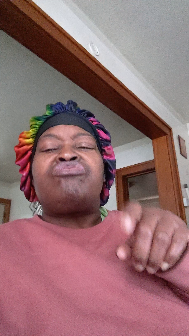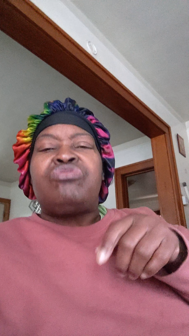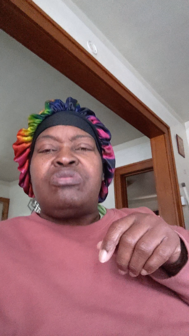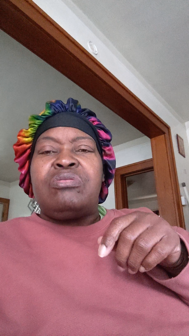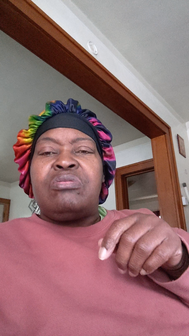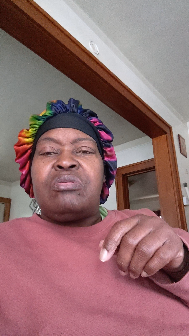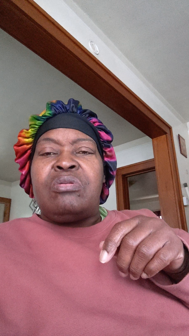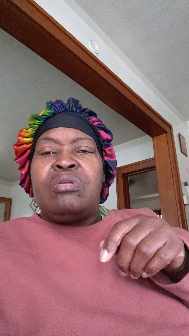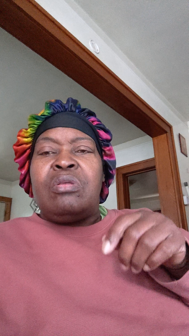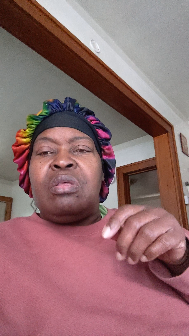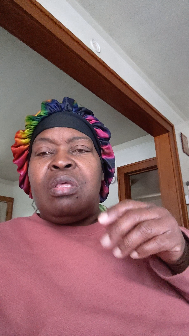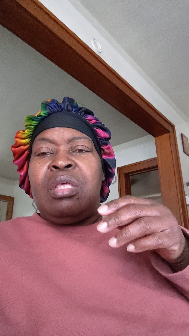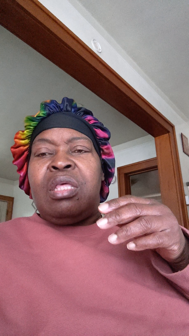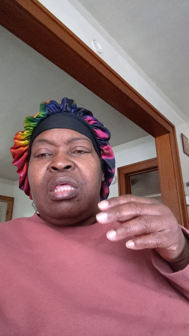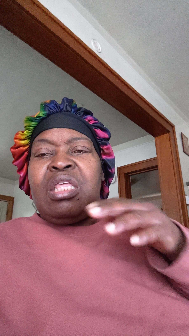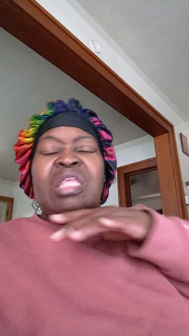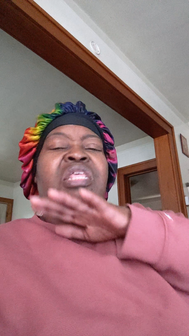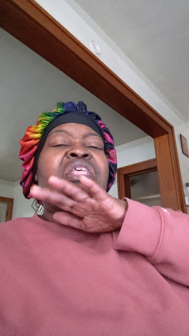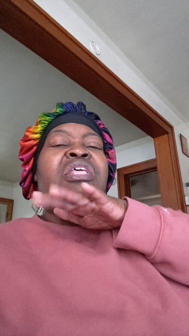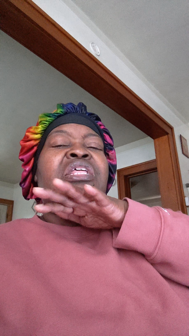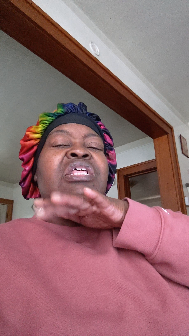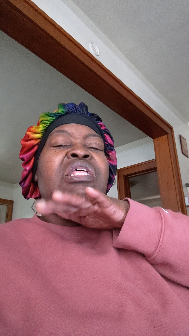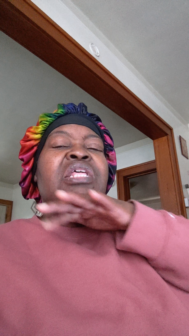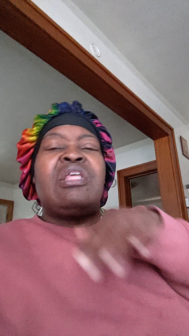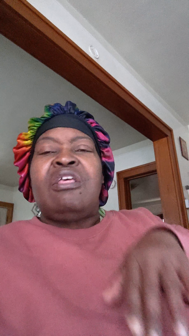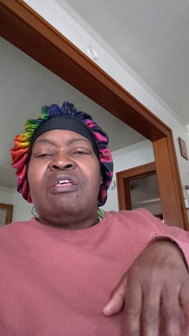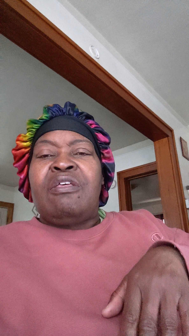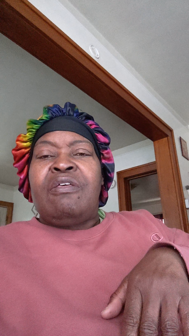naughty